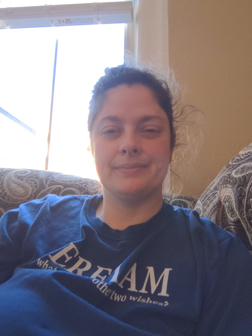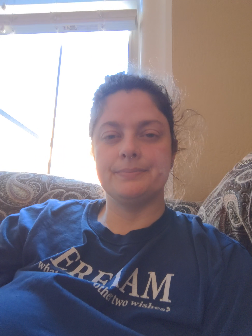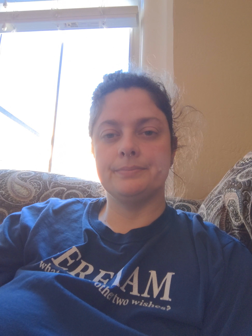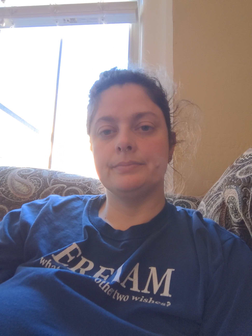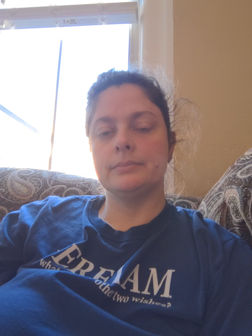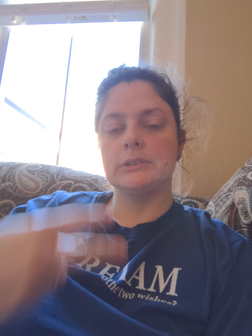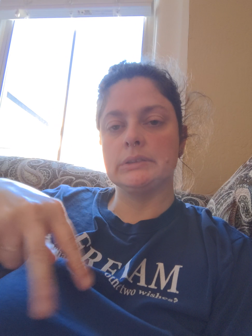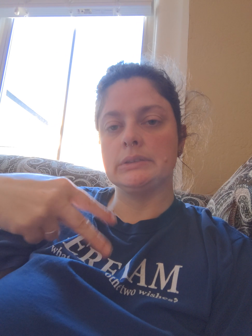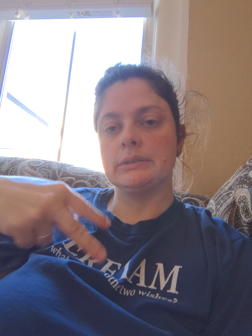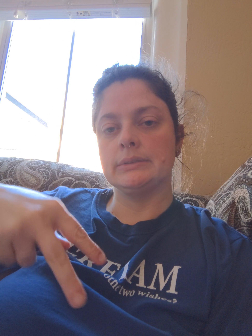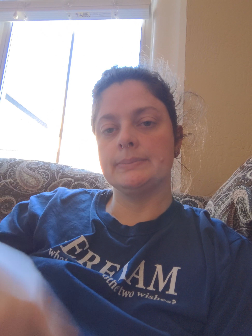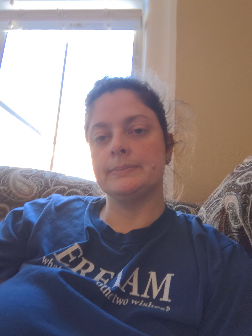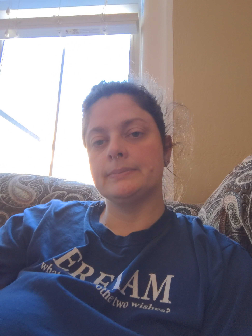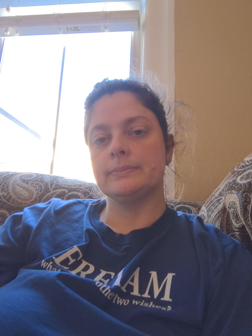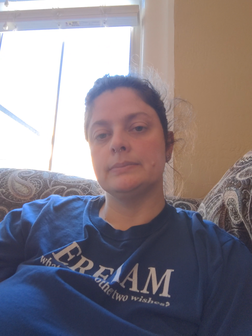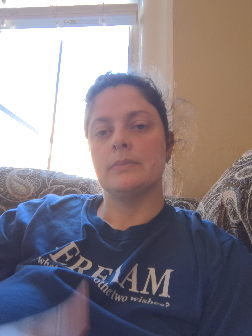dance